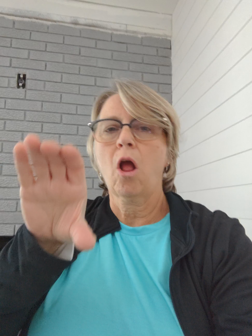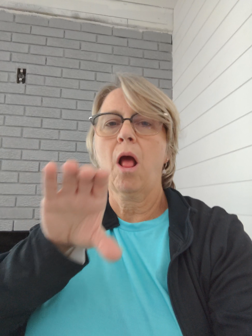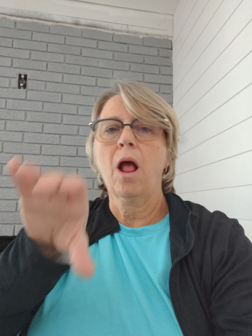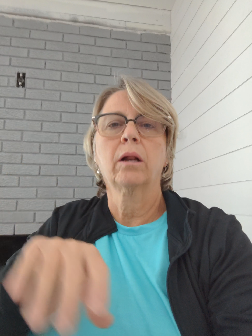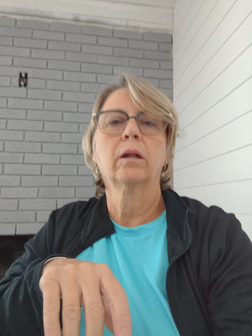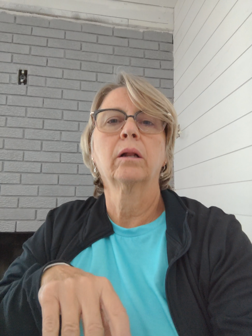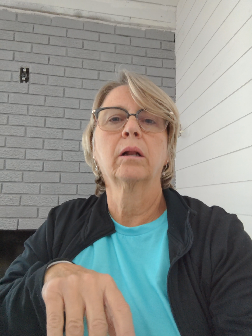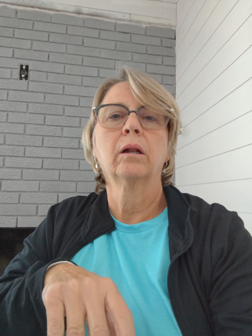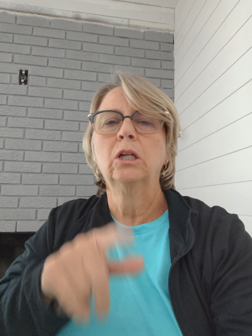chocolate